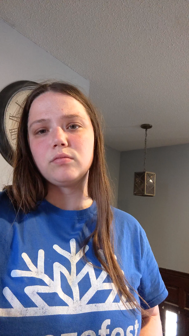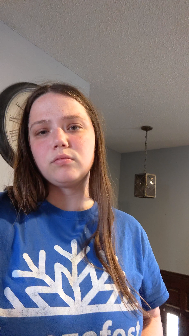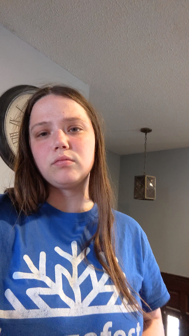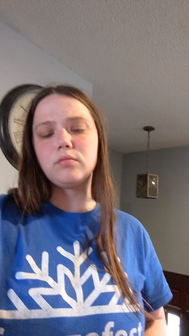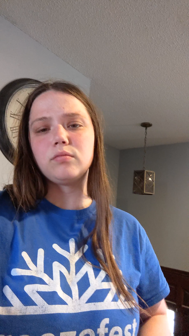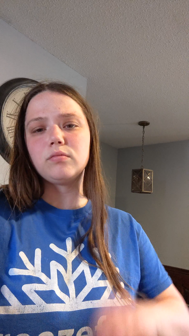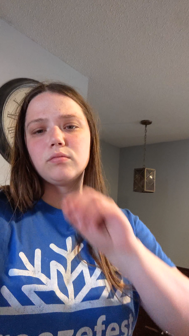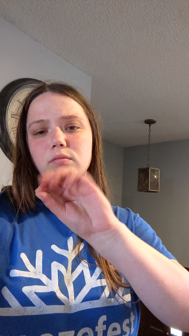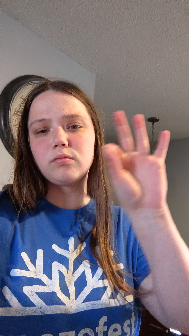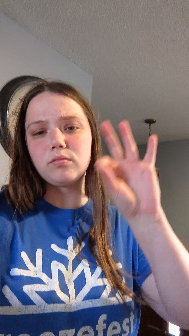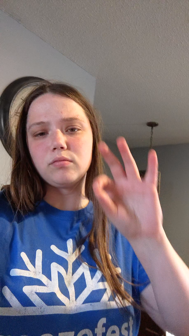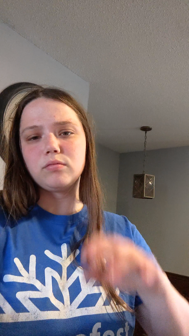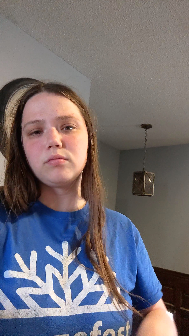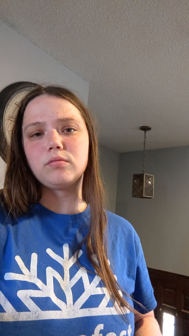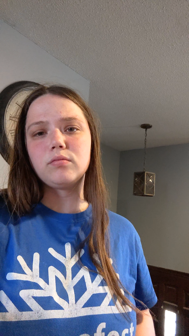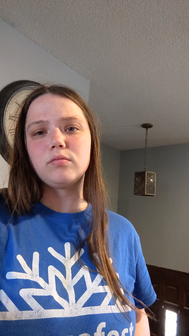off